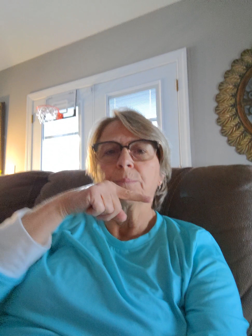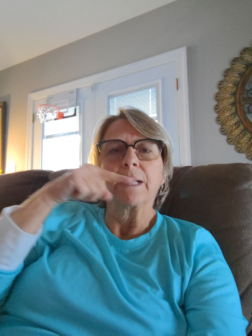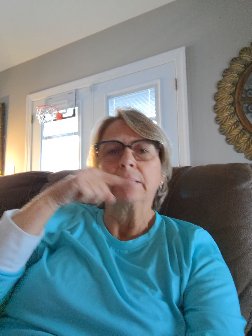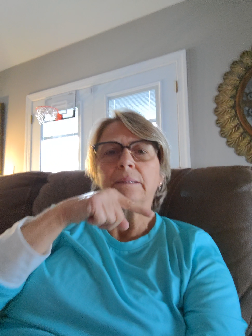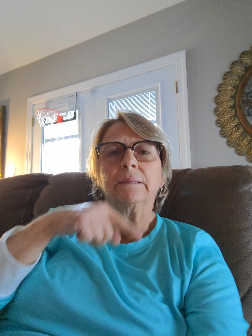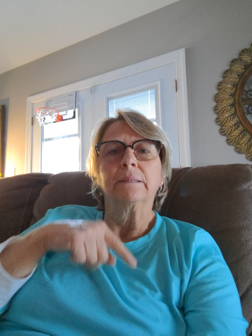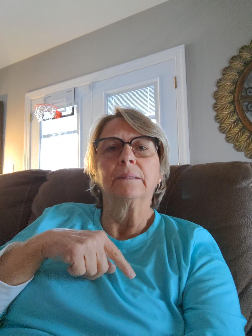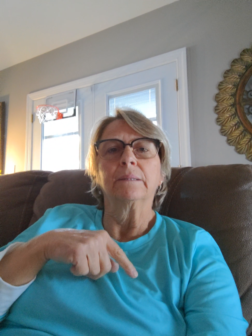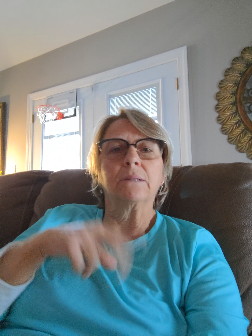toothbrush